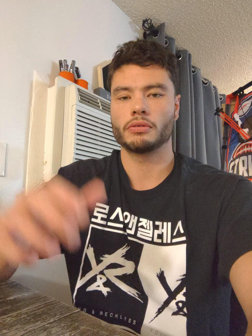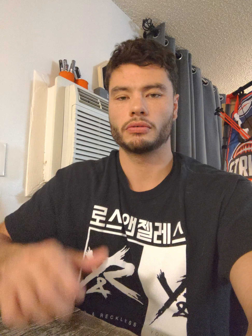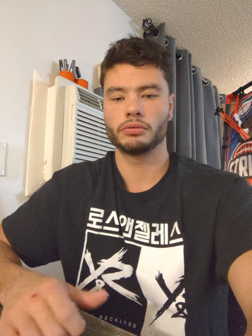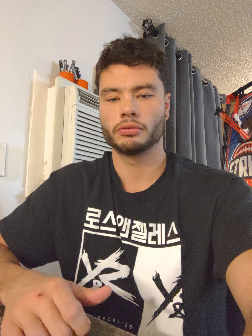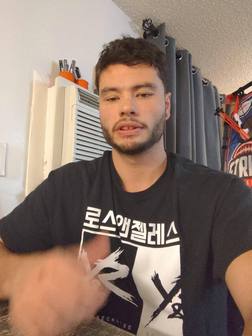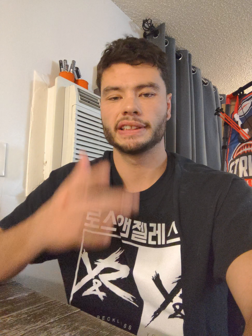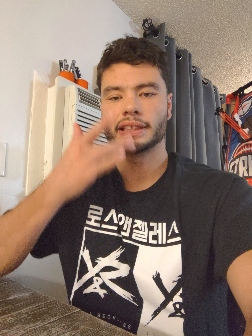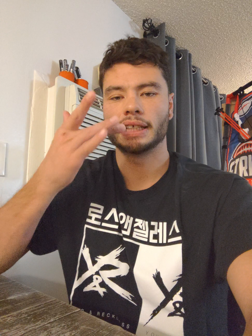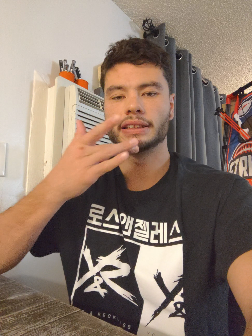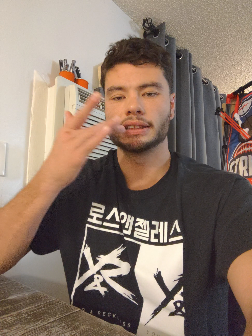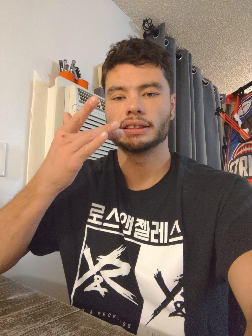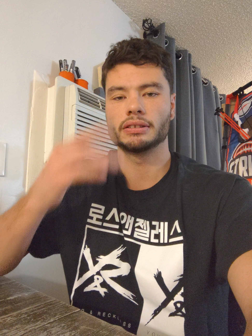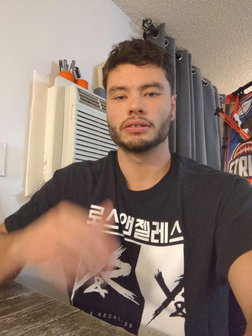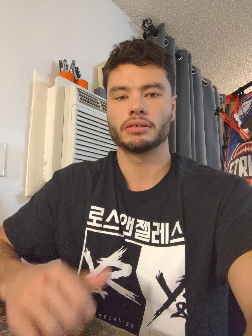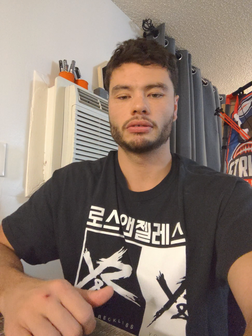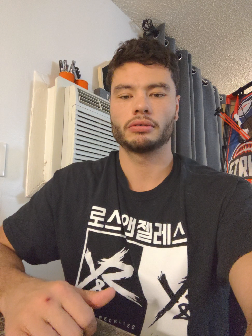taste